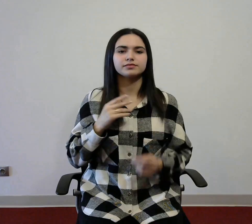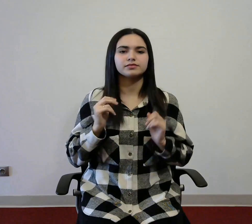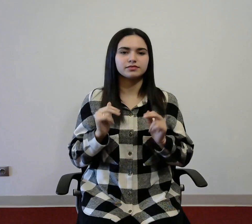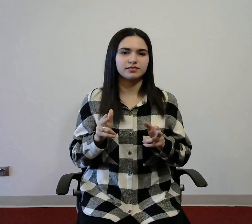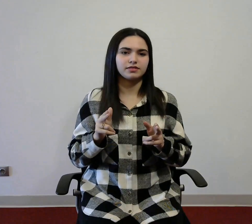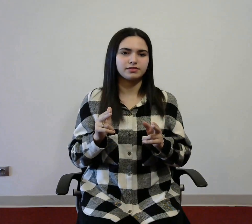necə